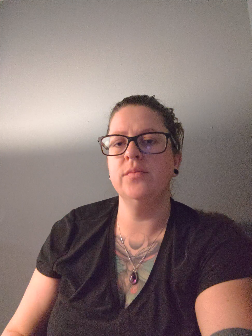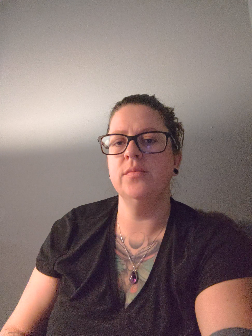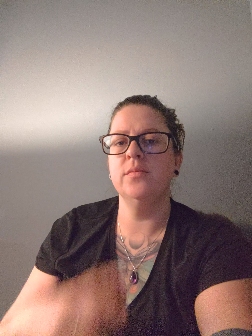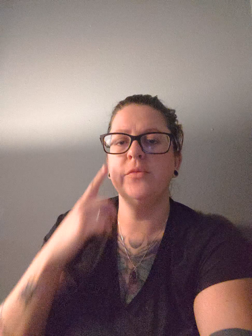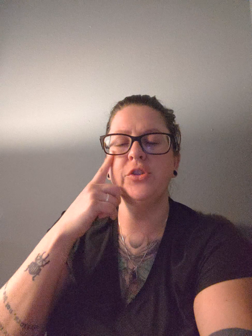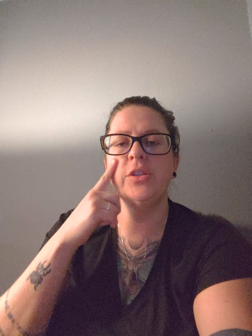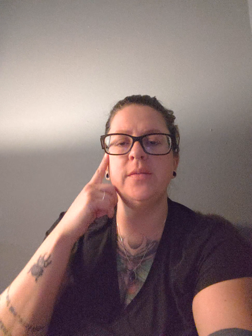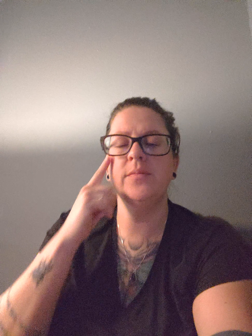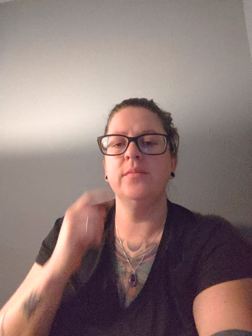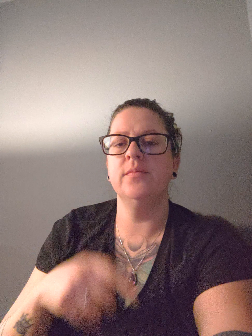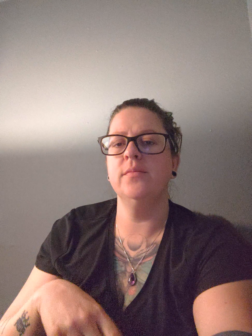cheek